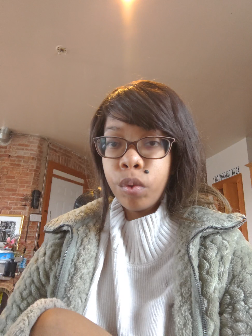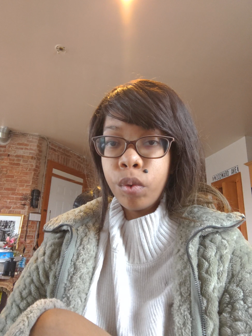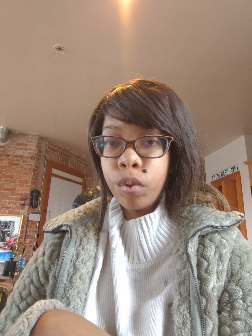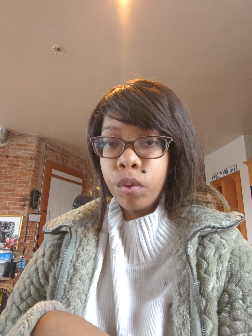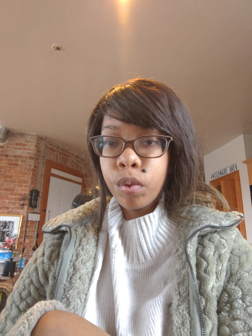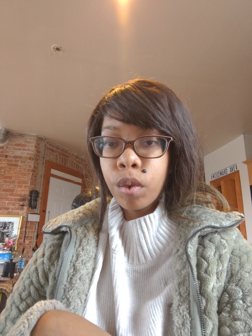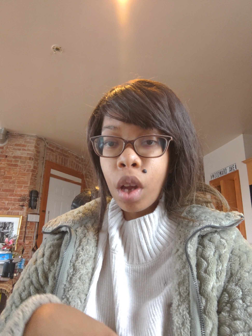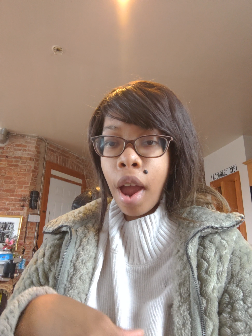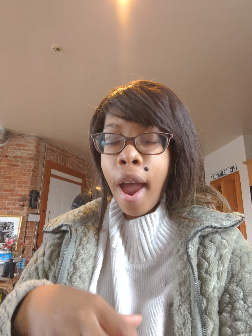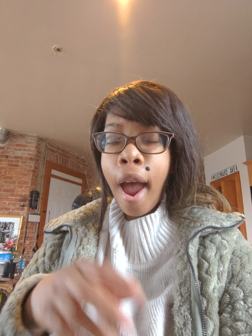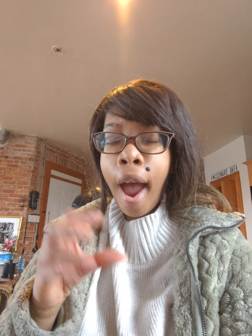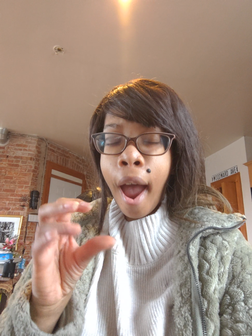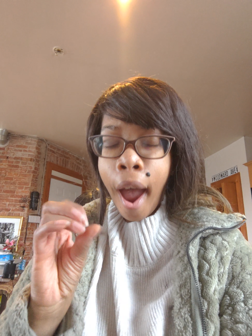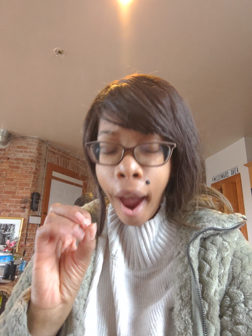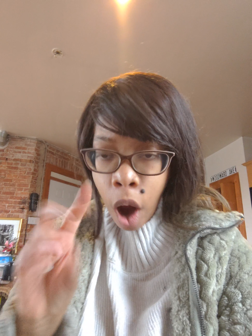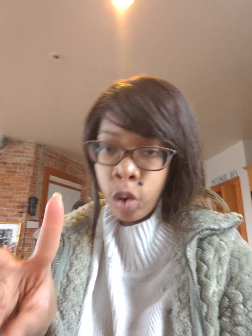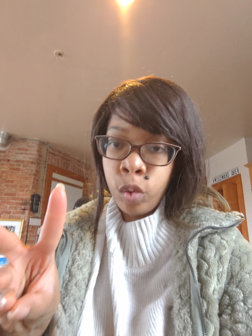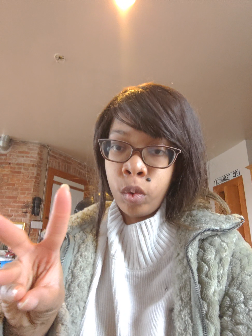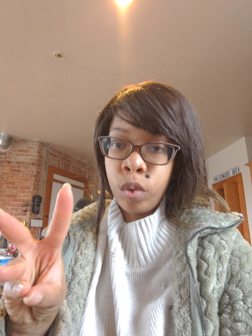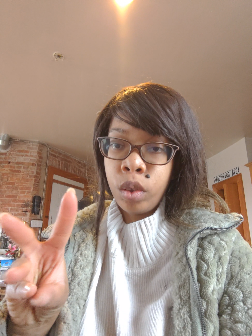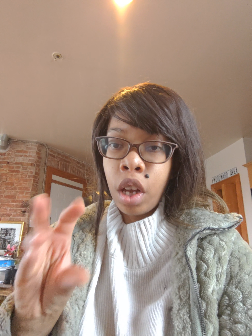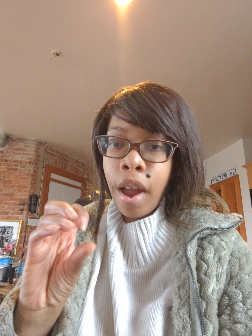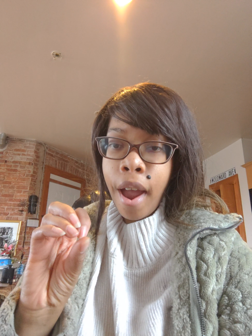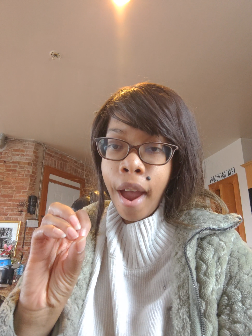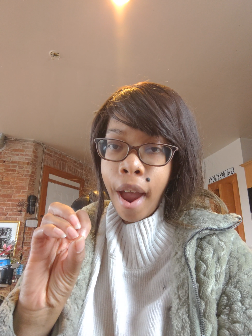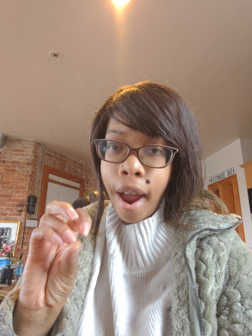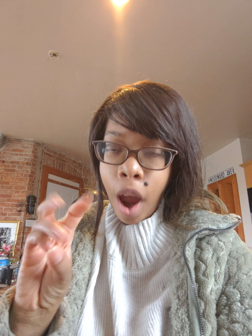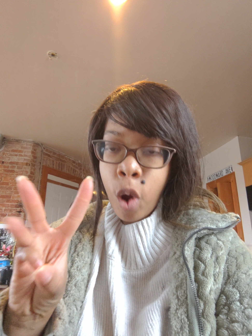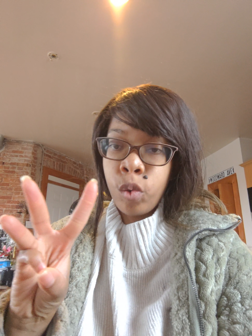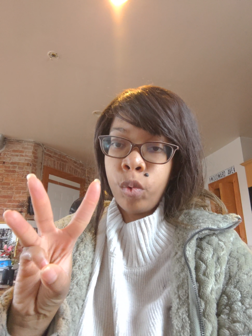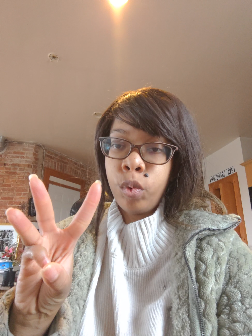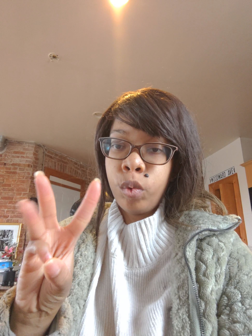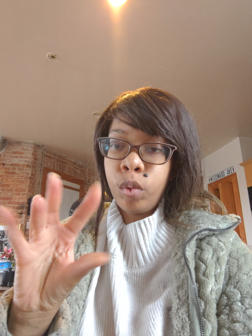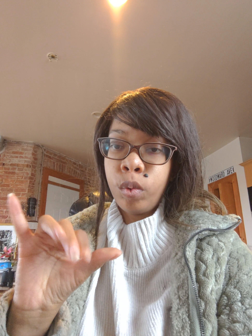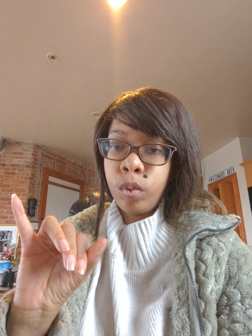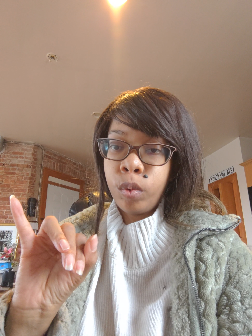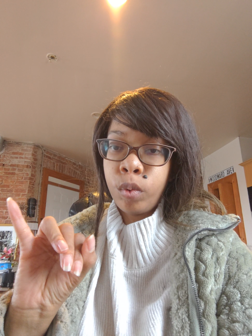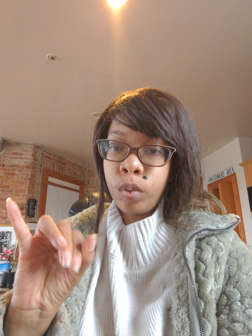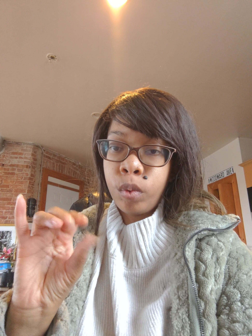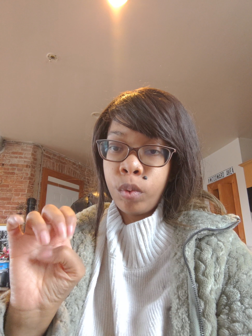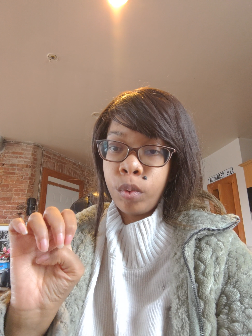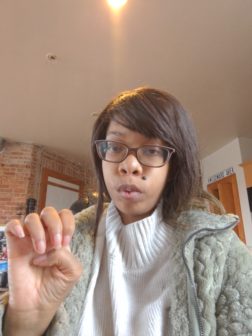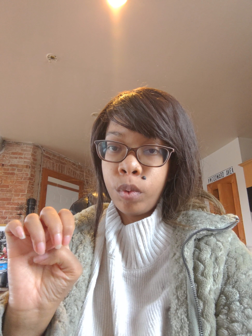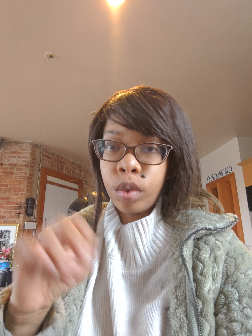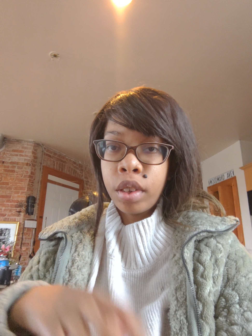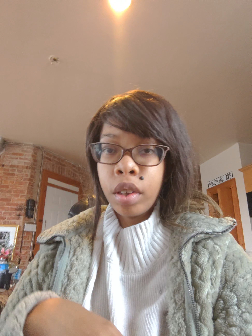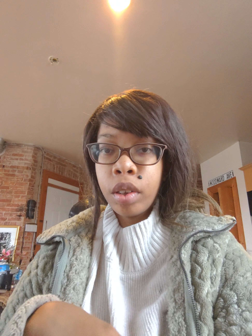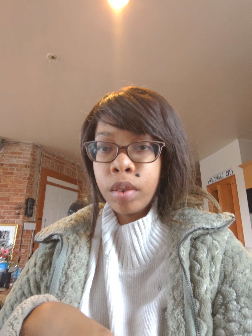owie